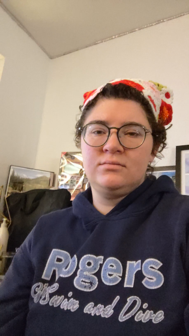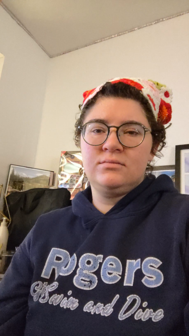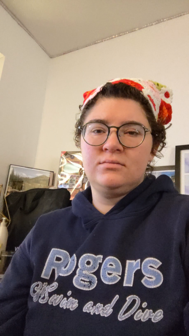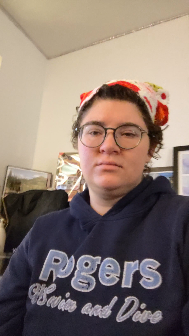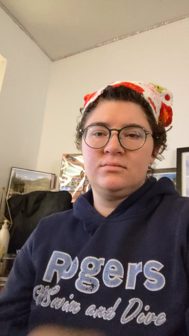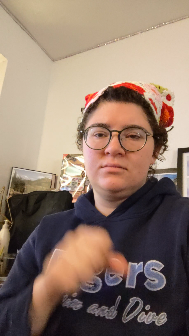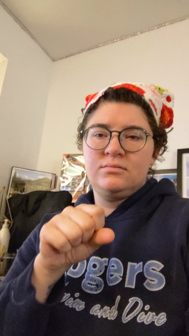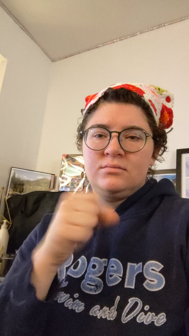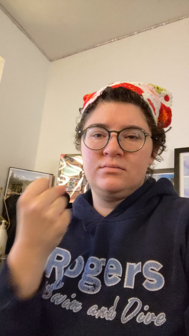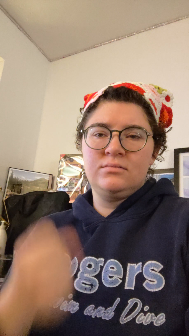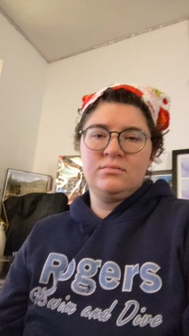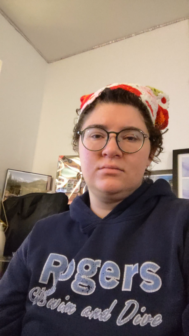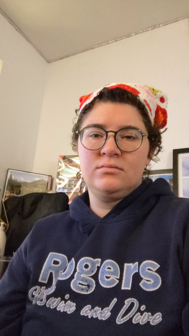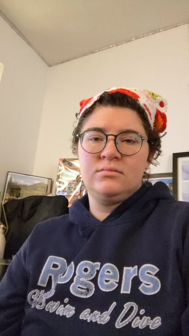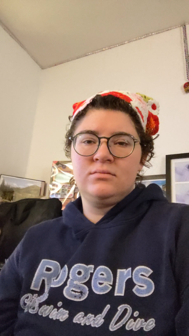broken